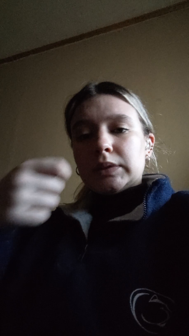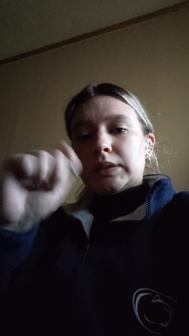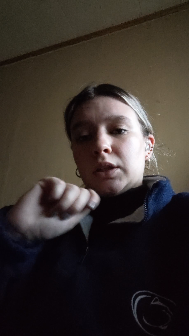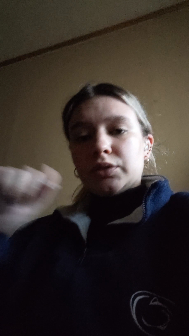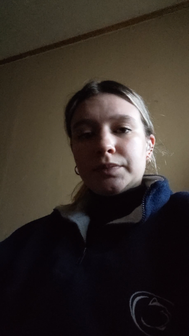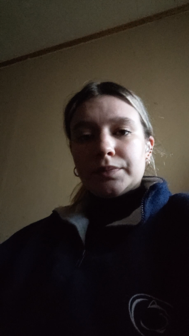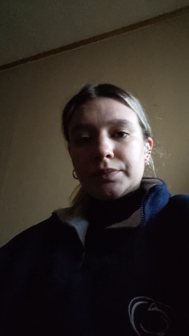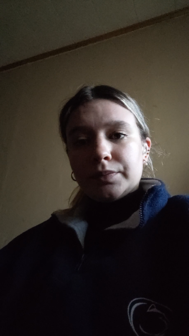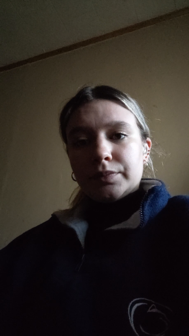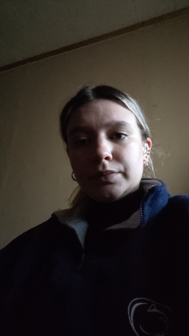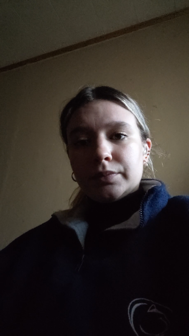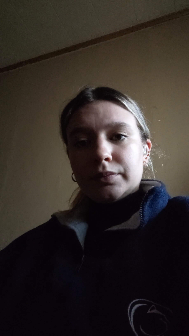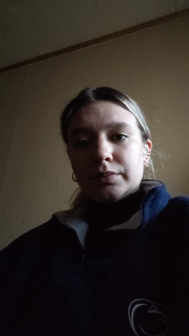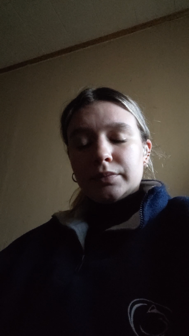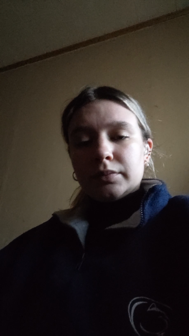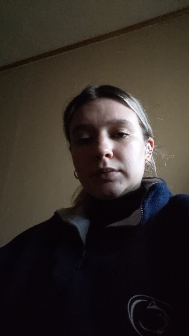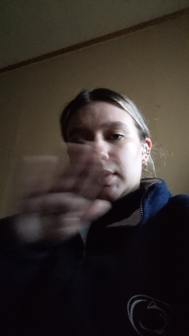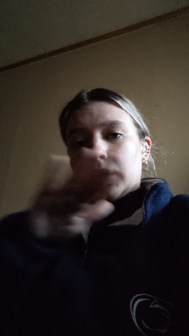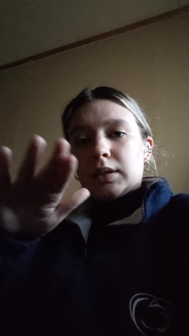nice